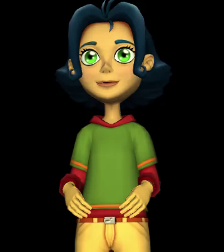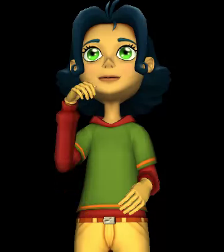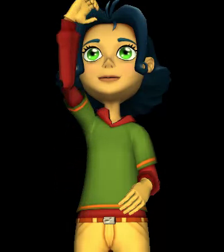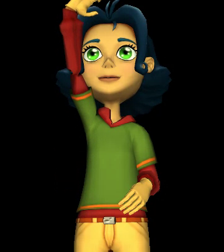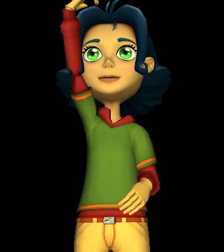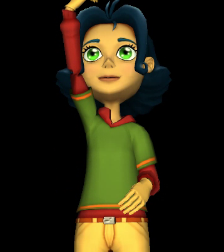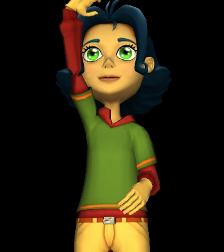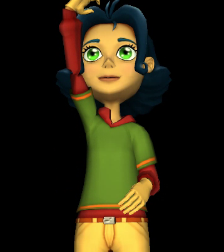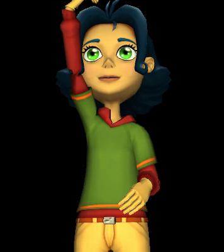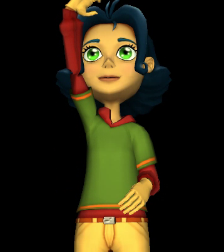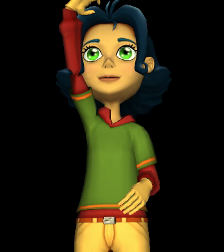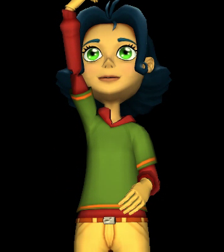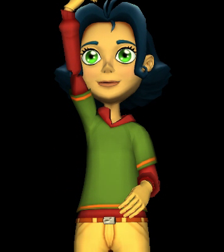شمس